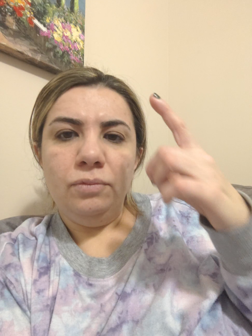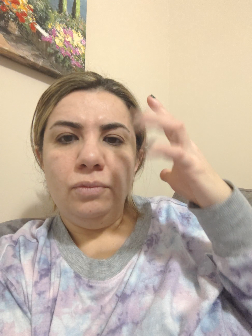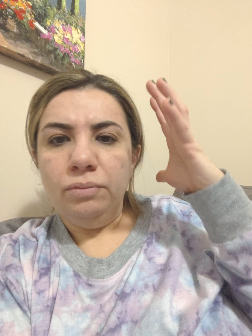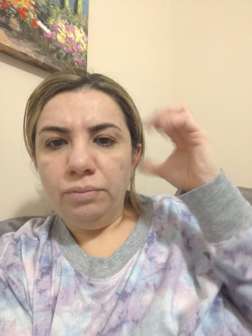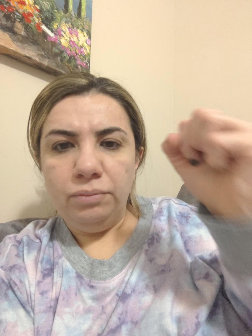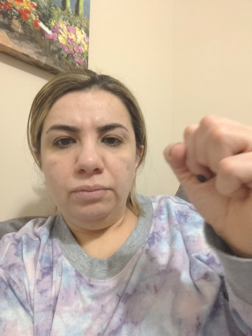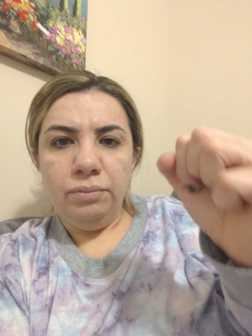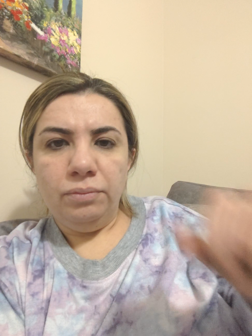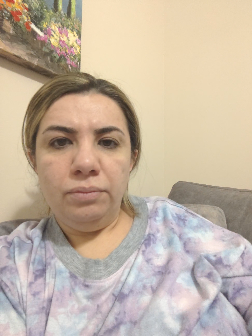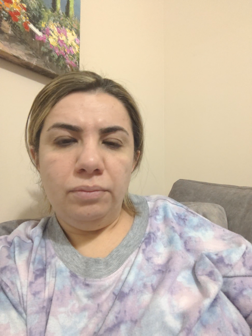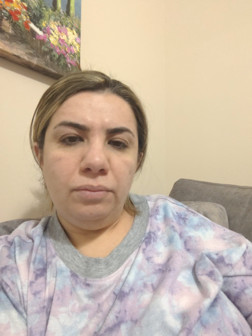go